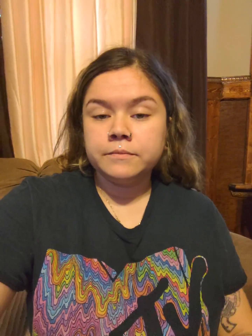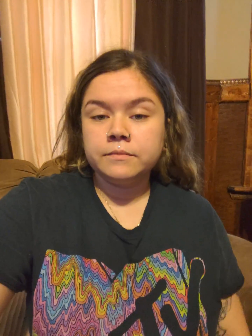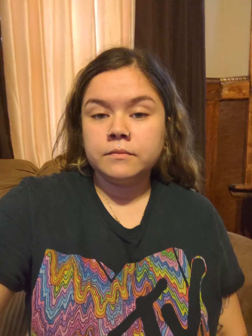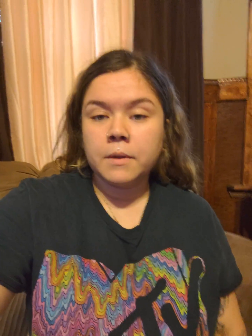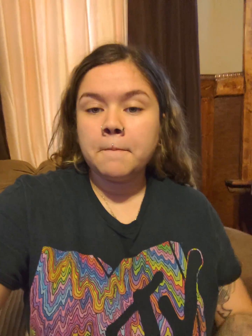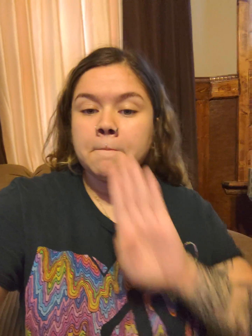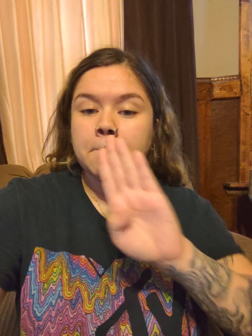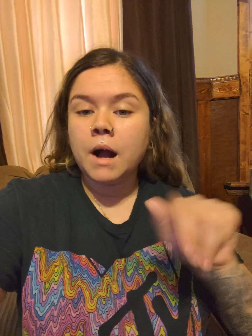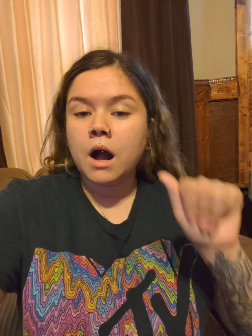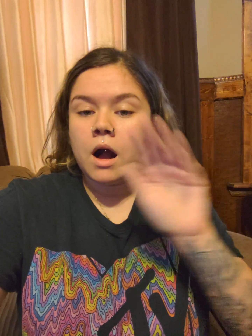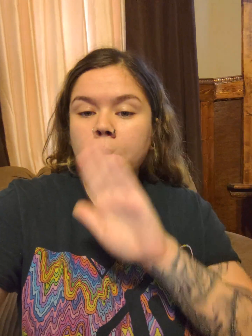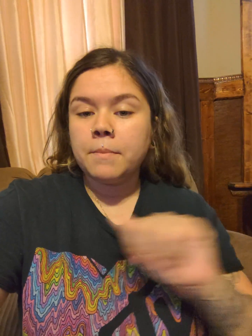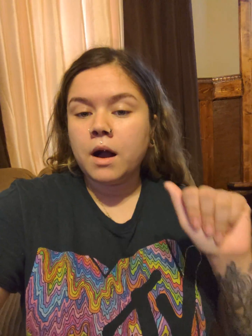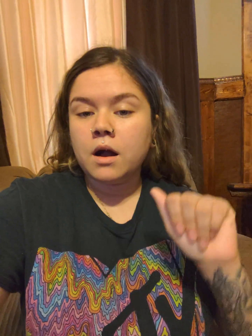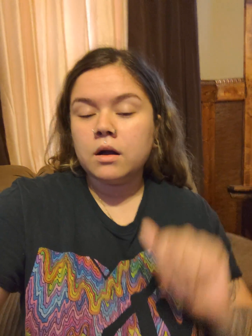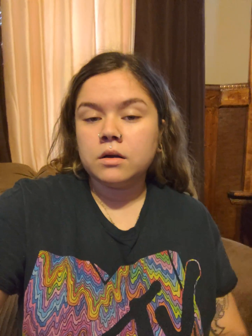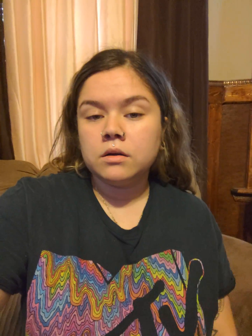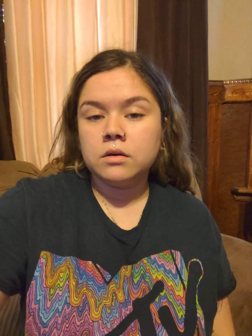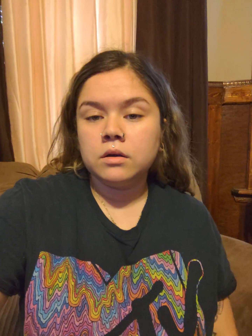baa baa